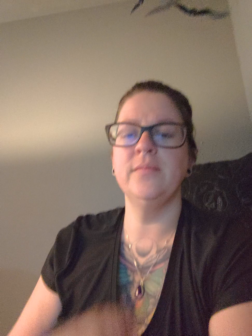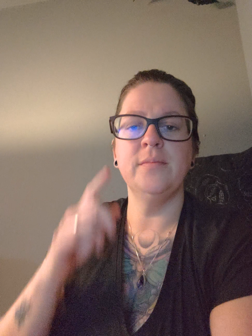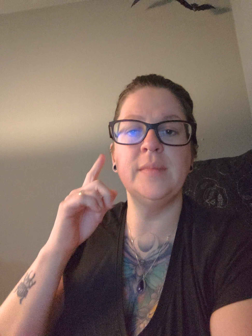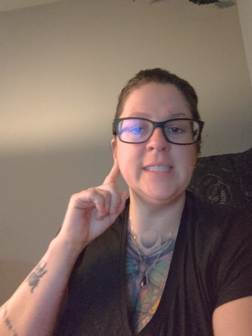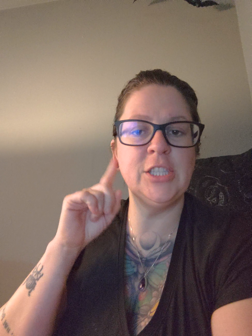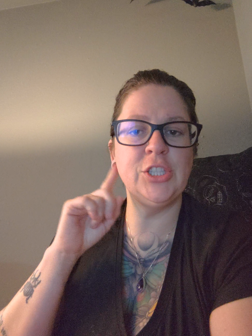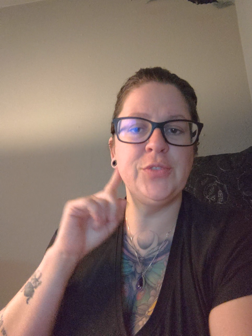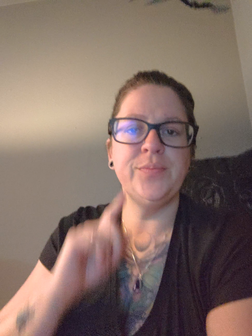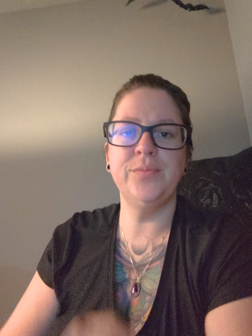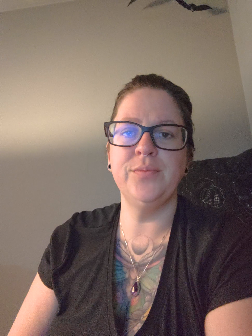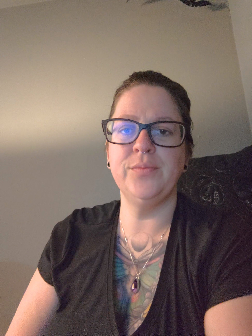hear